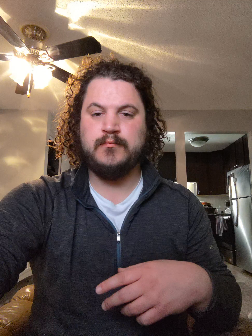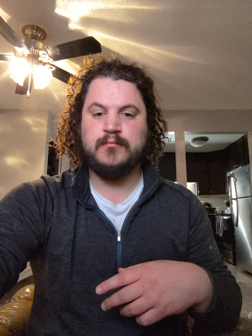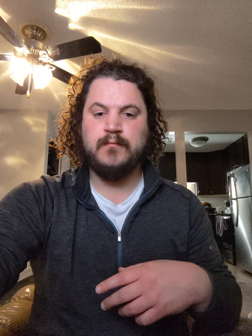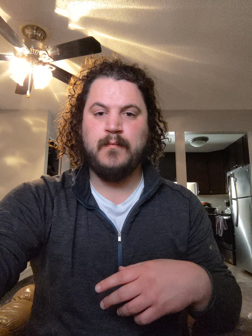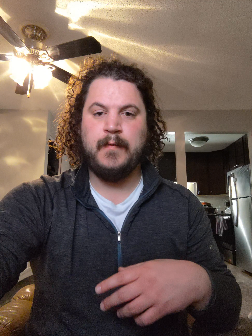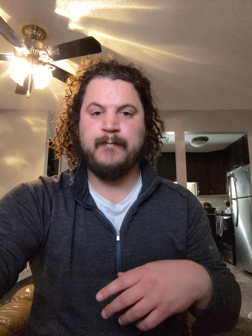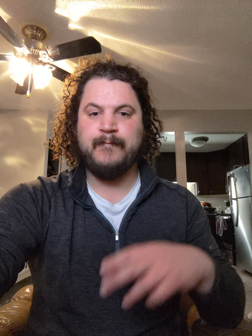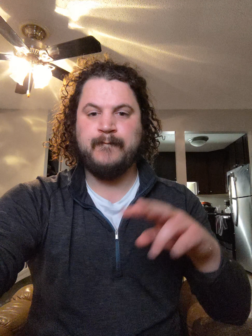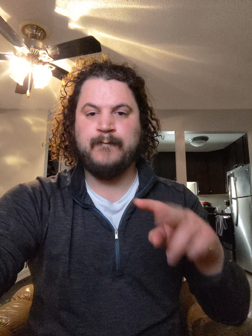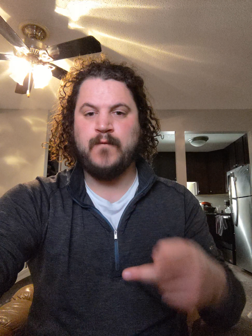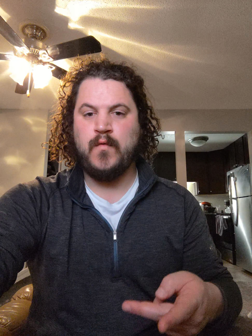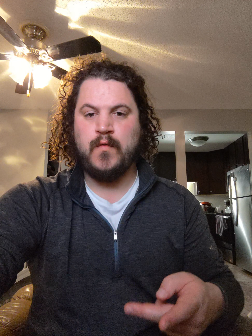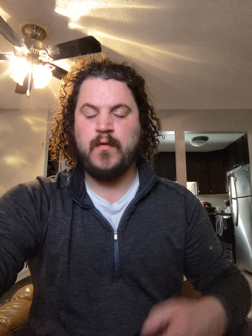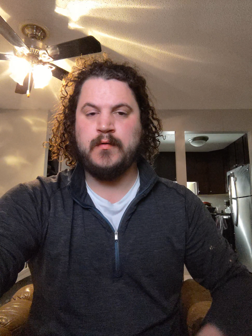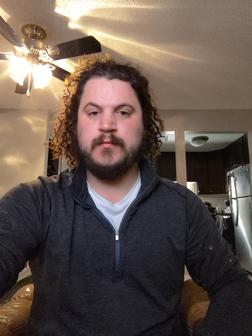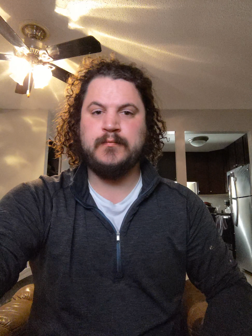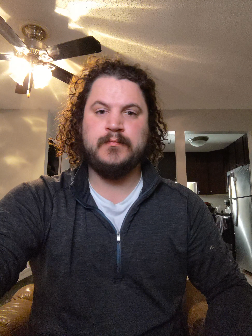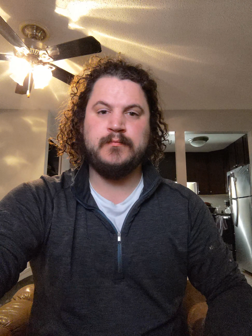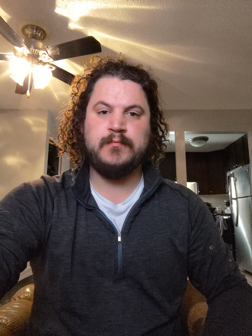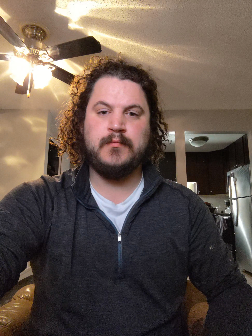fall